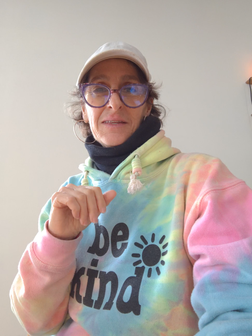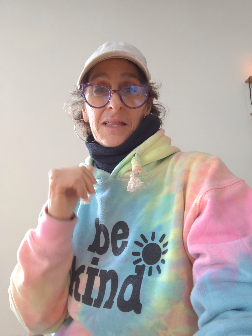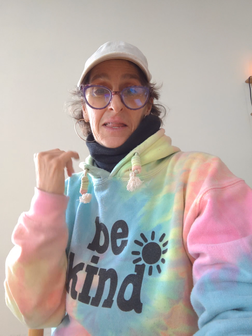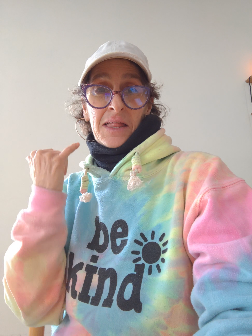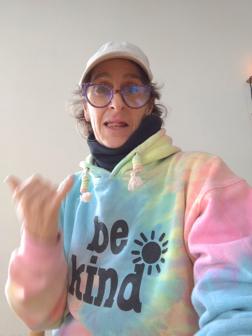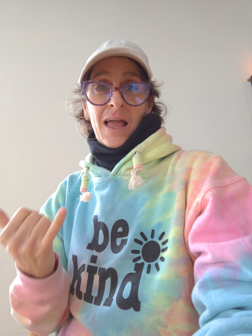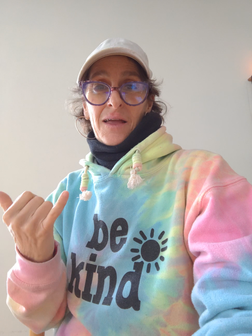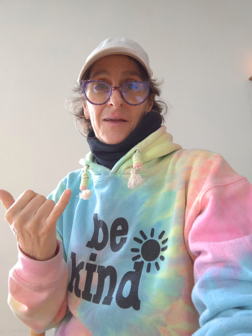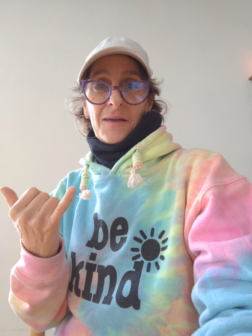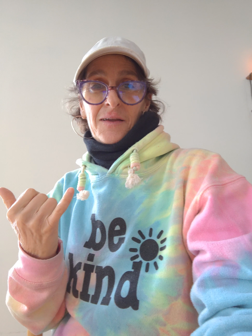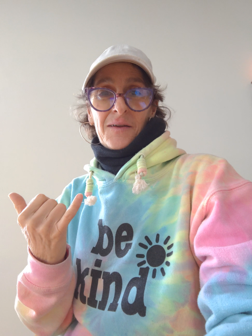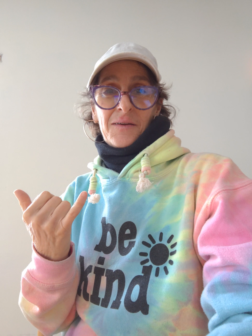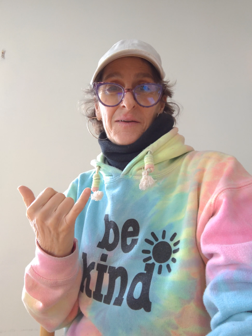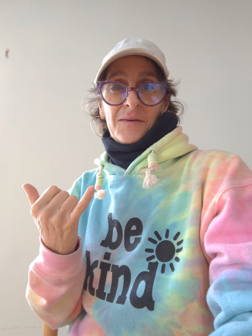now